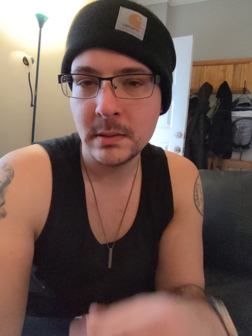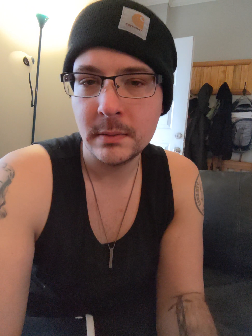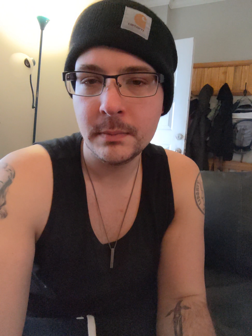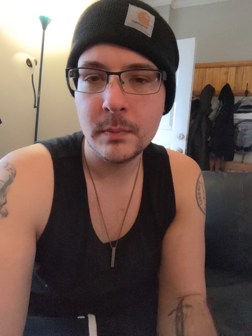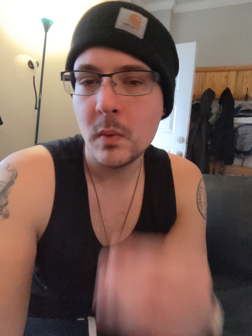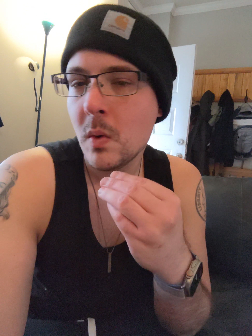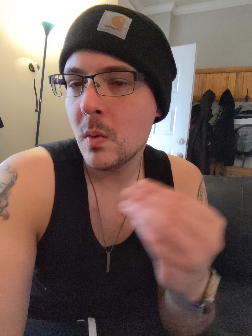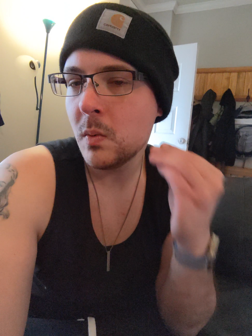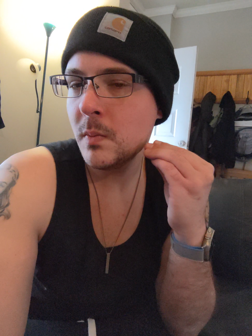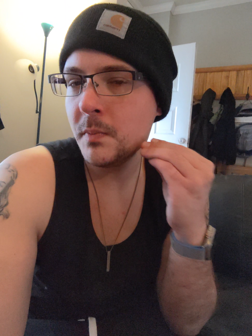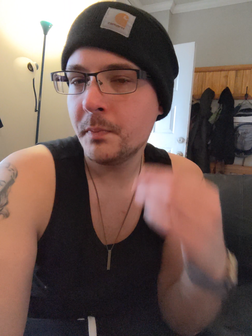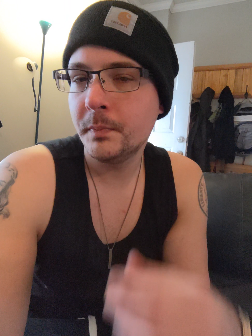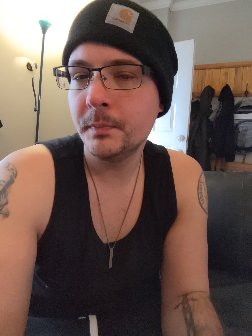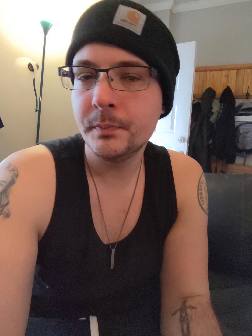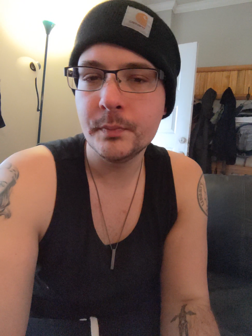home